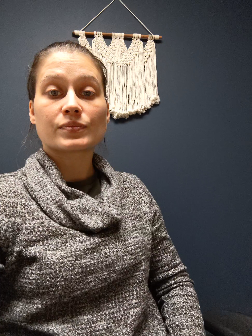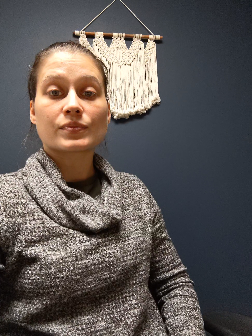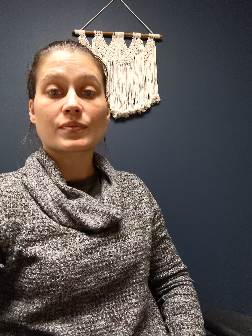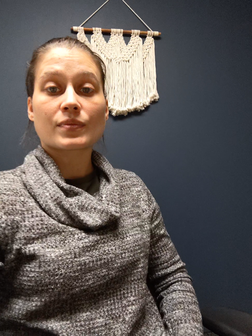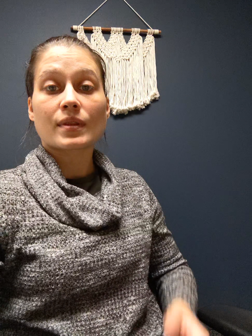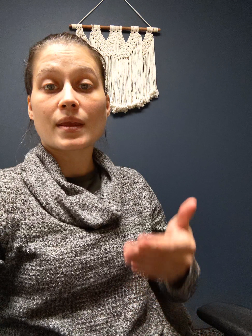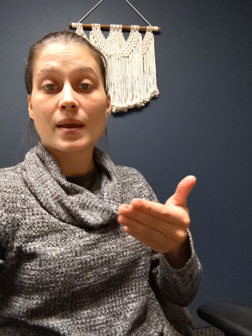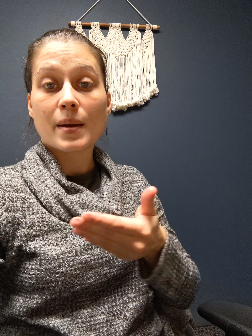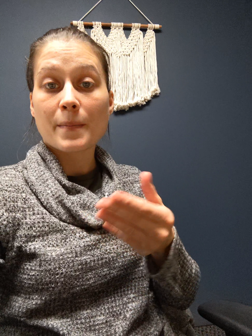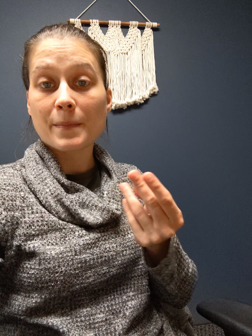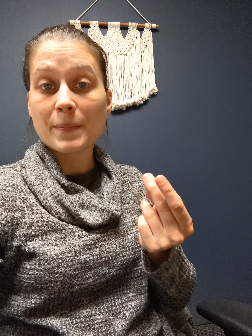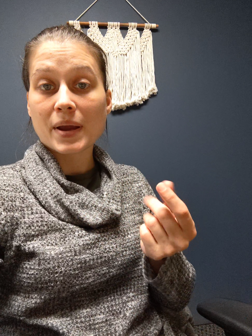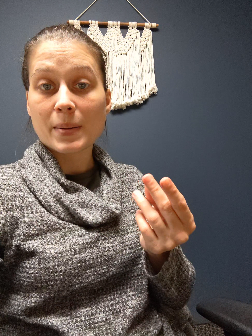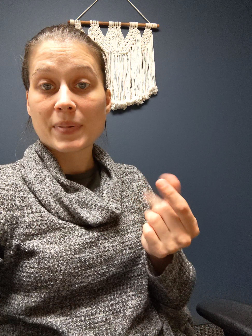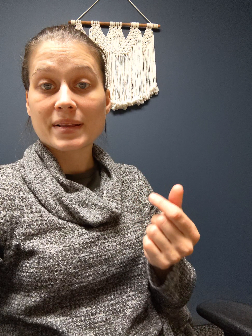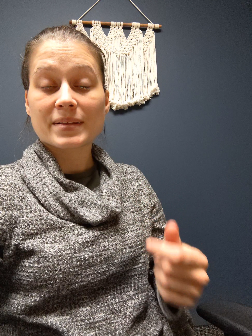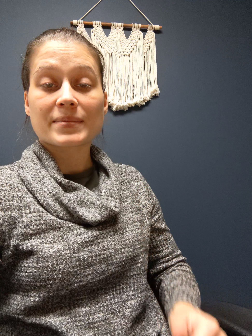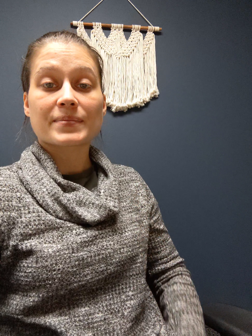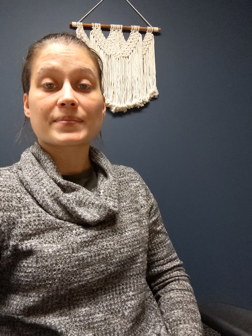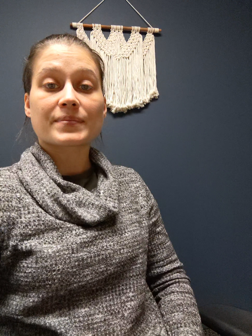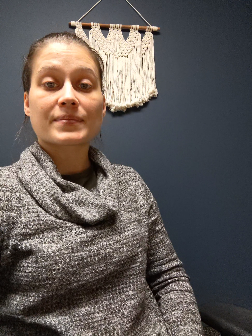puppy